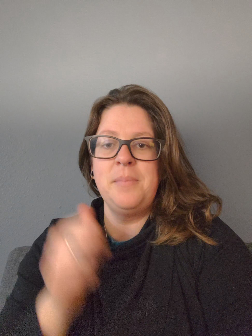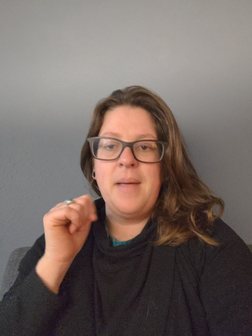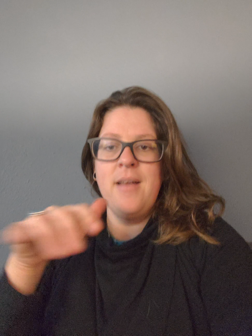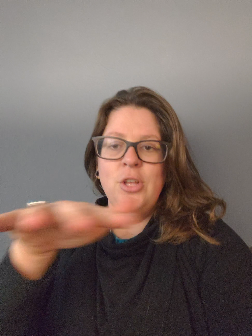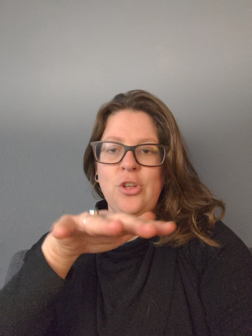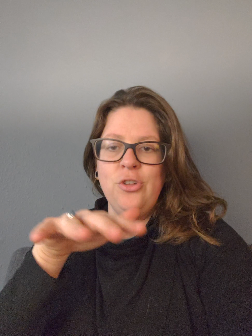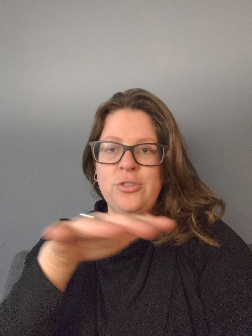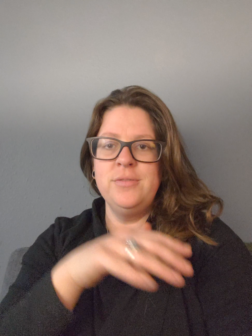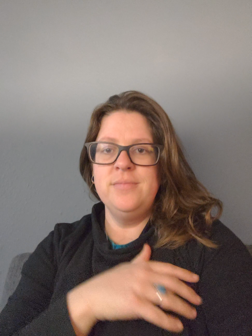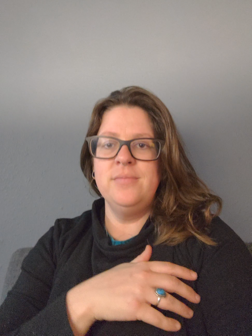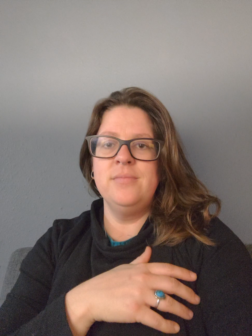backyard